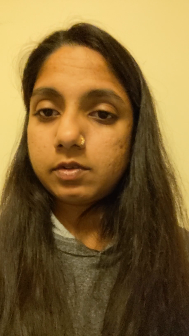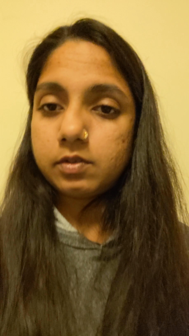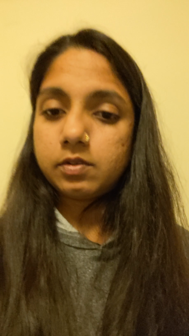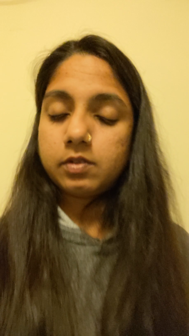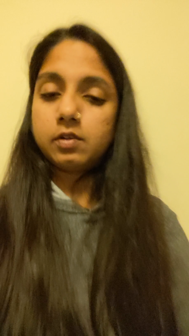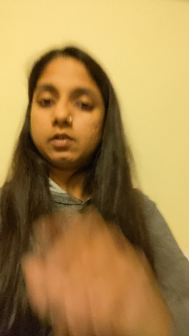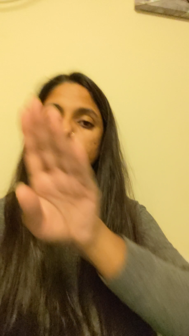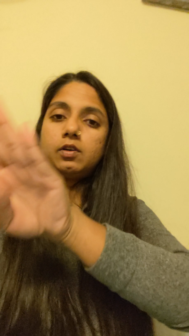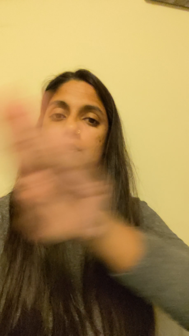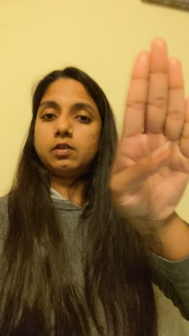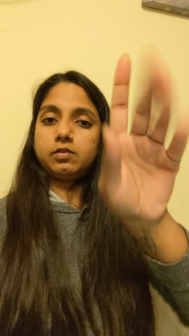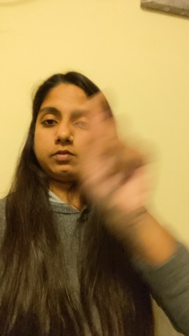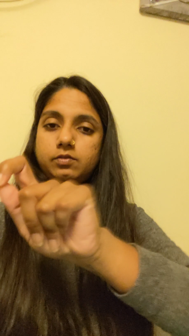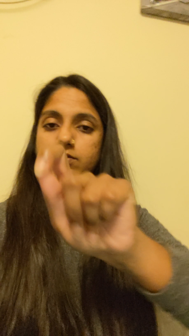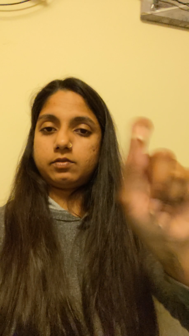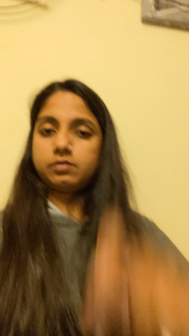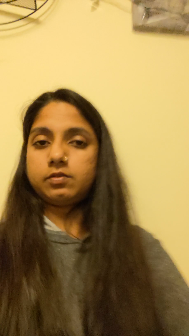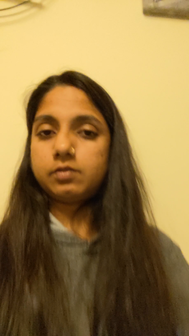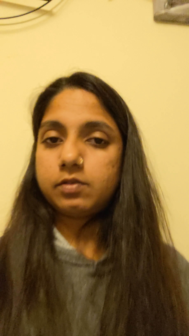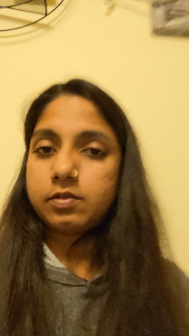chalk